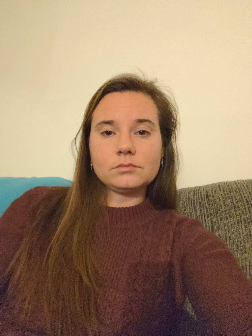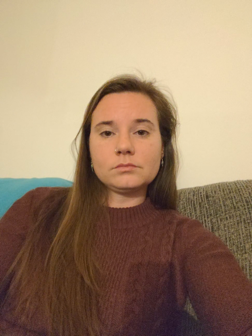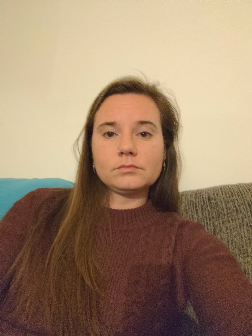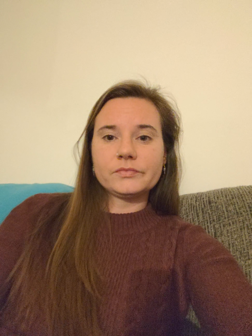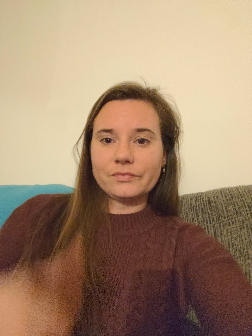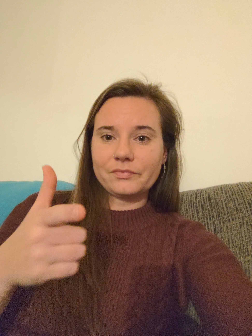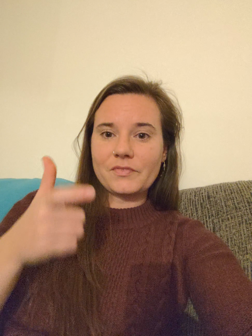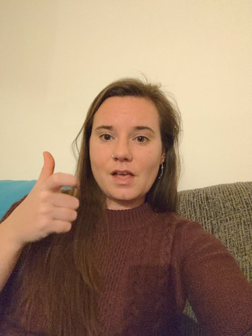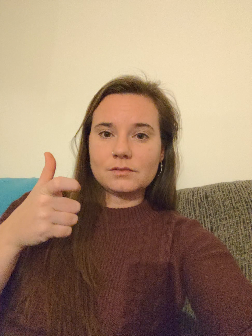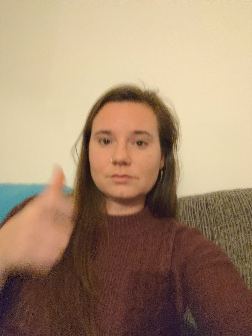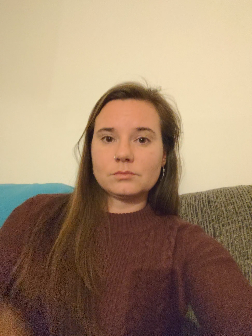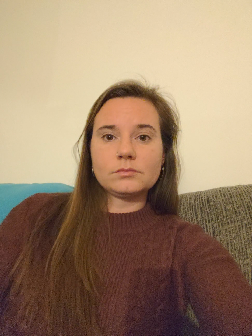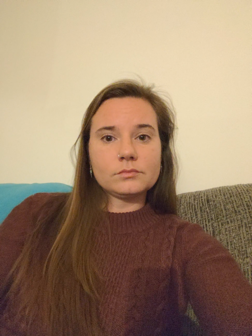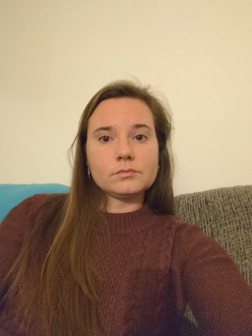fast